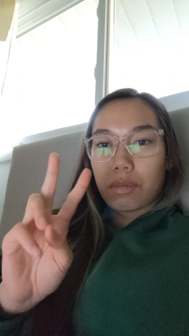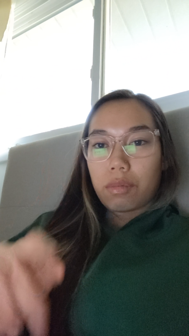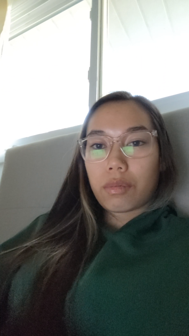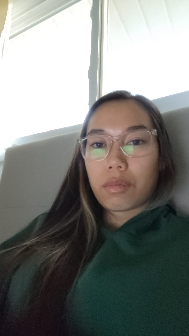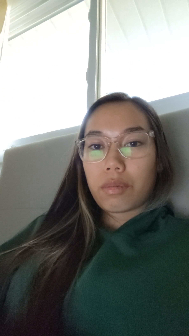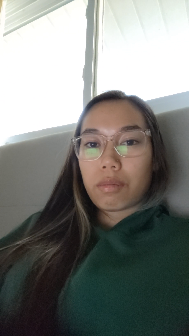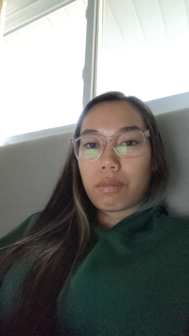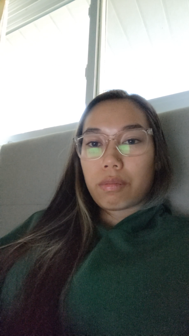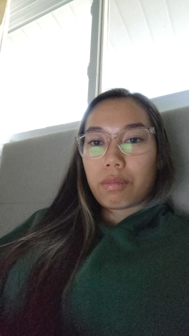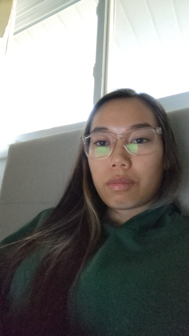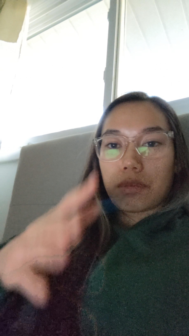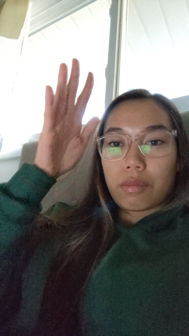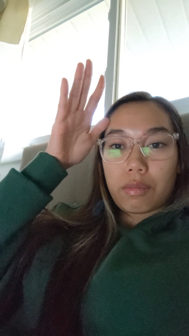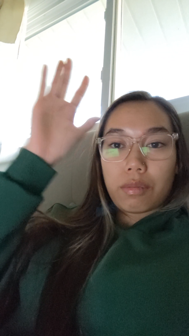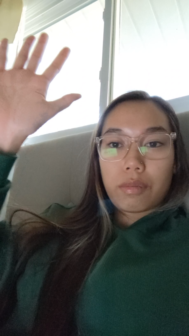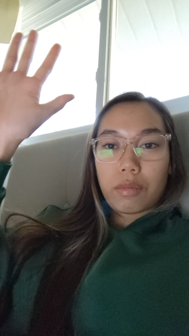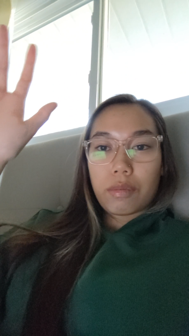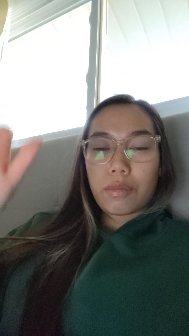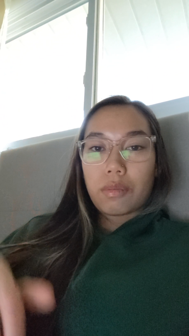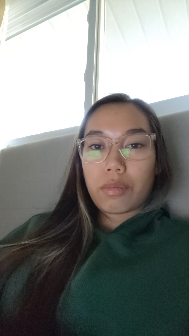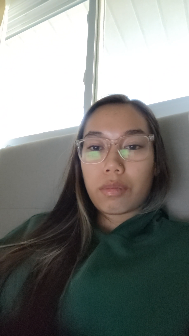deer